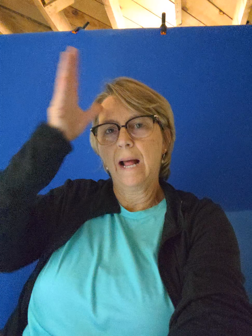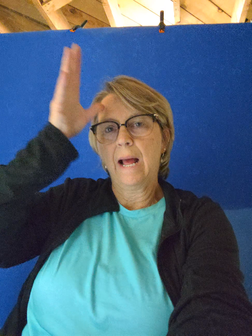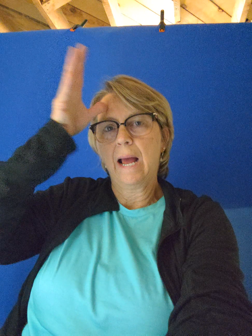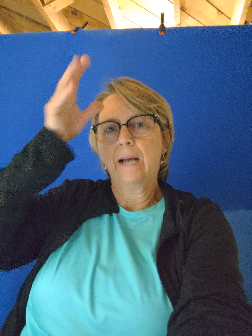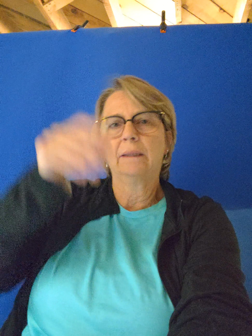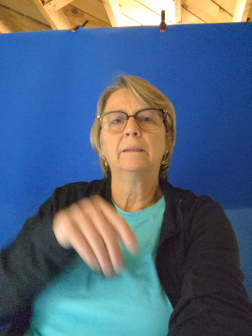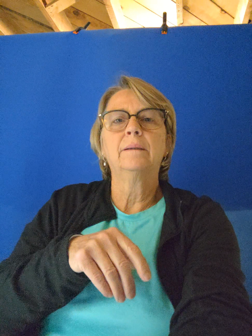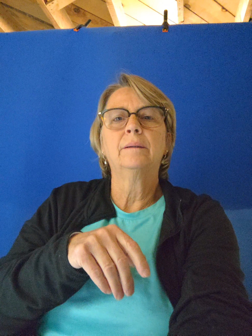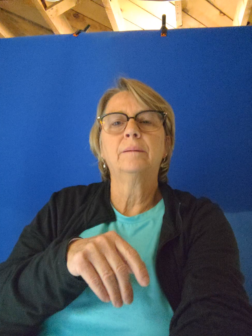dad